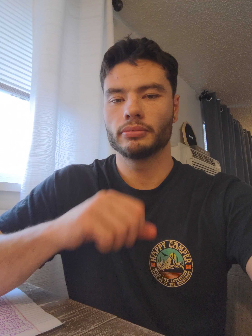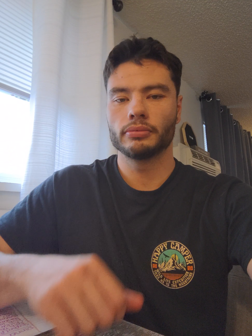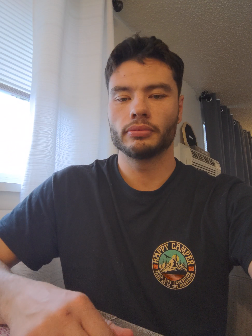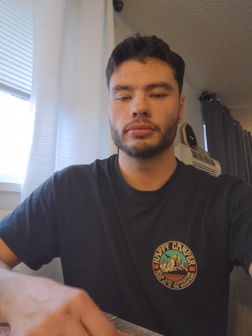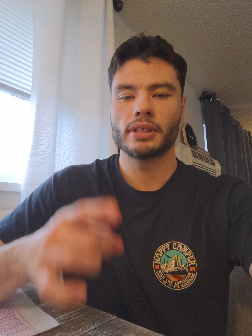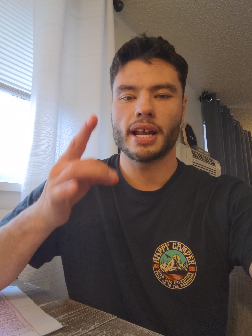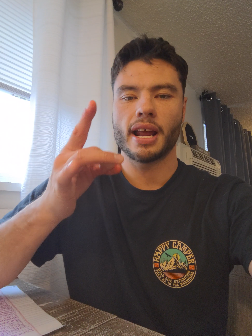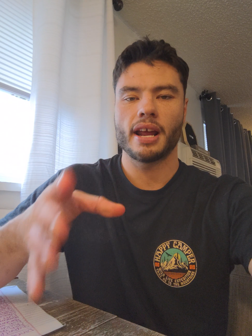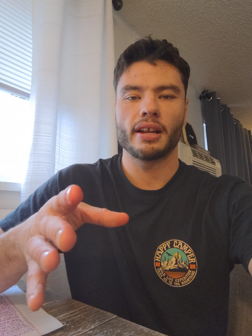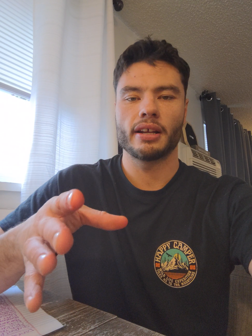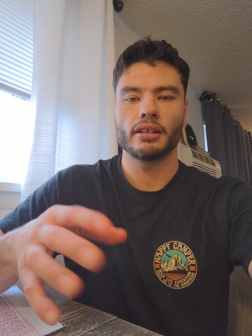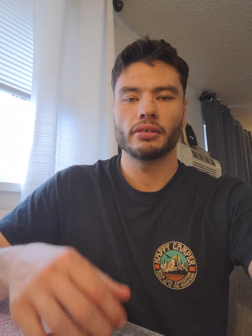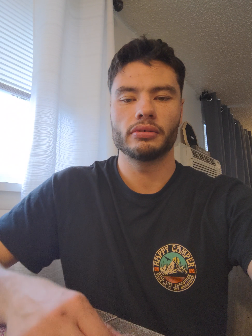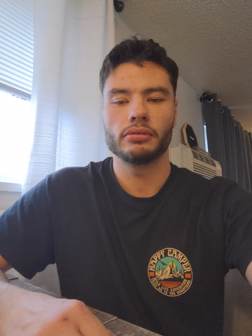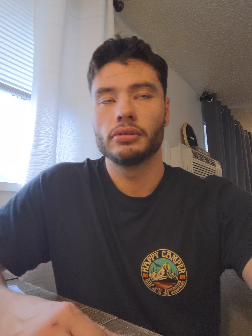hate